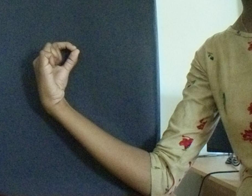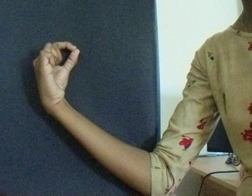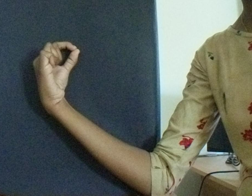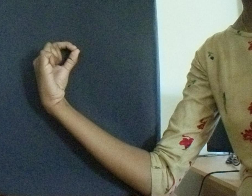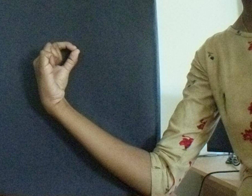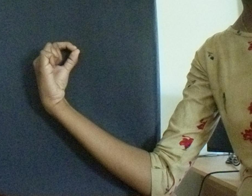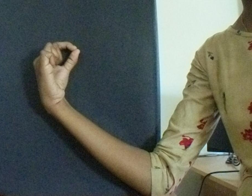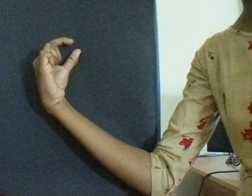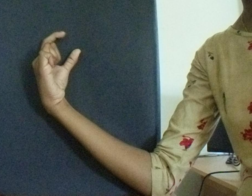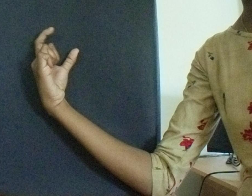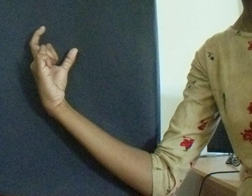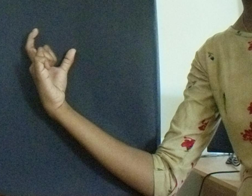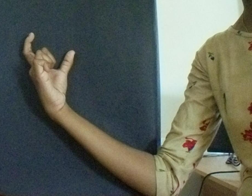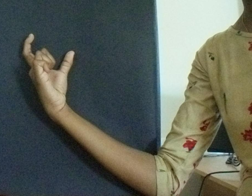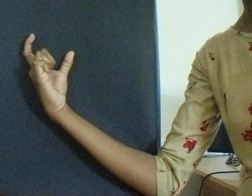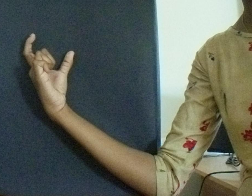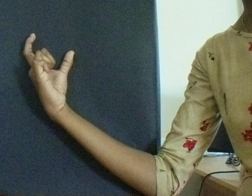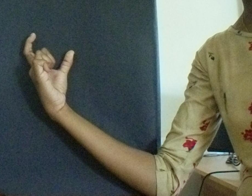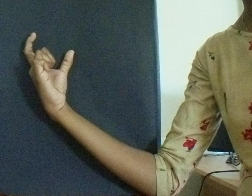thief